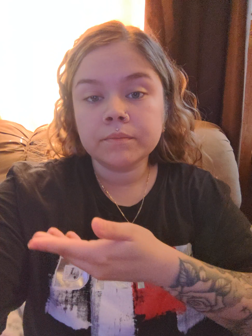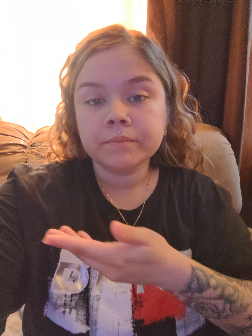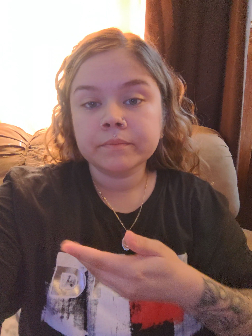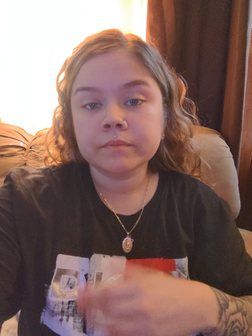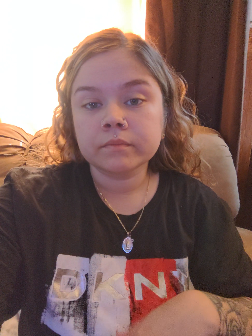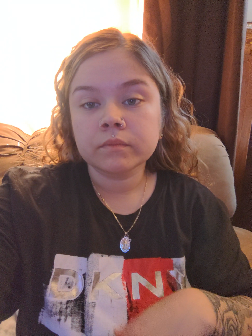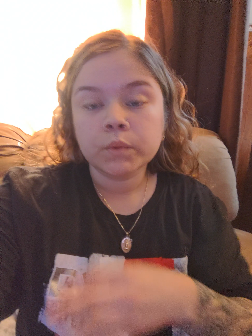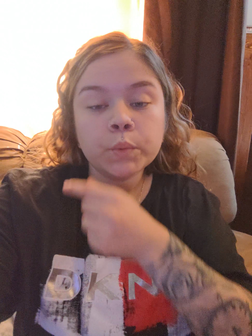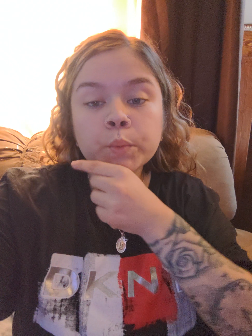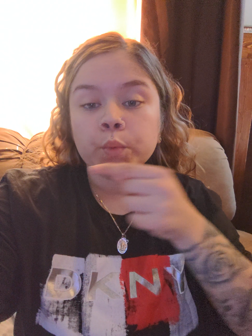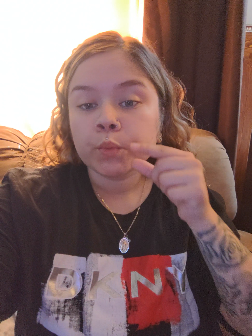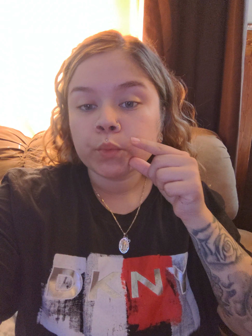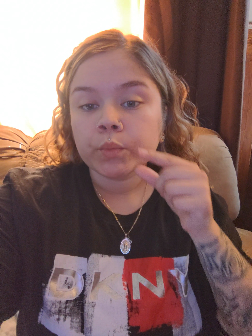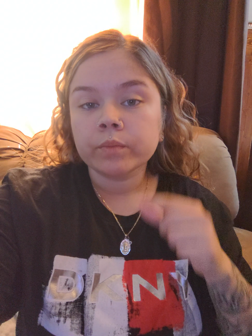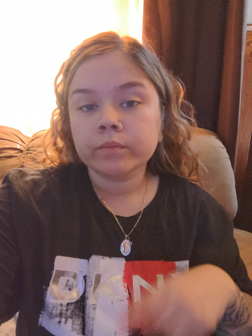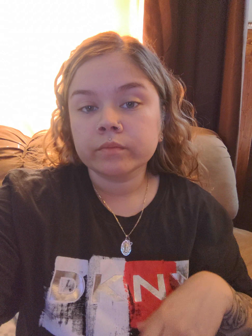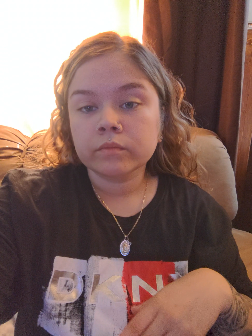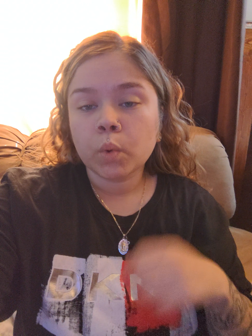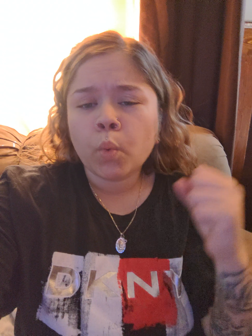glue